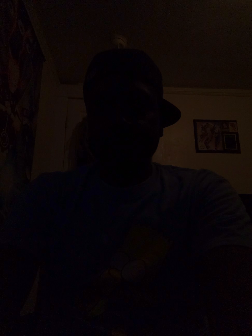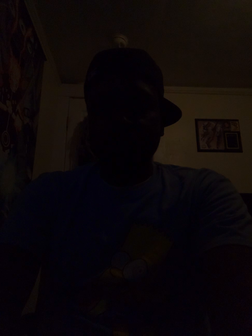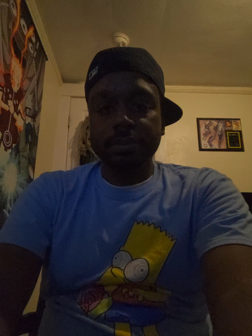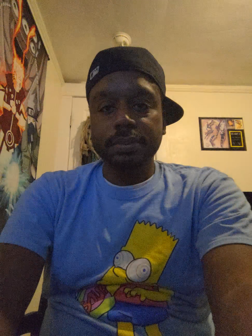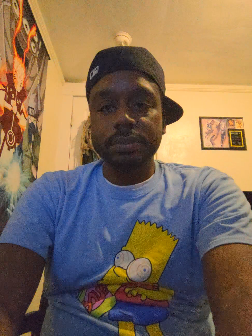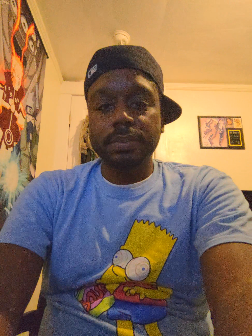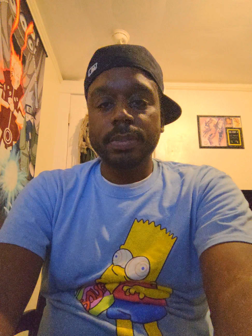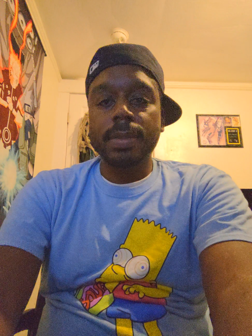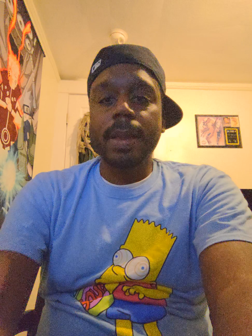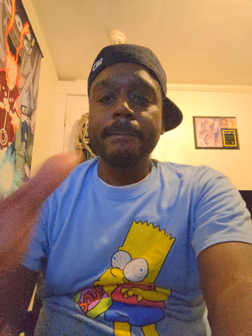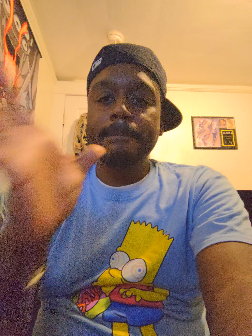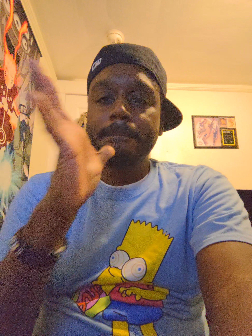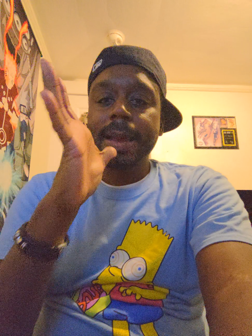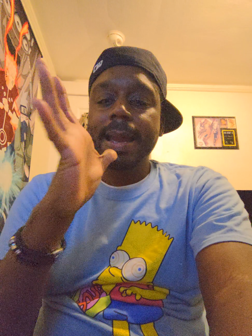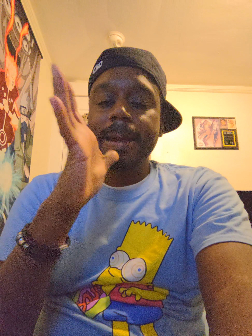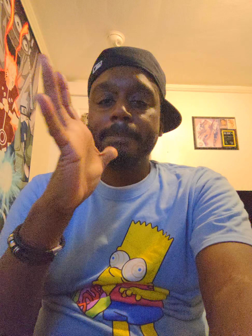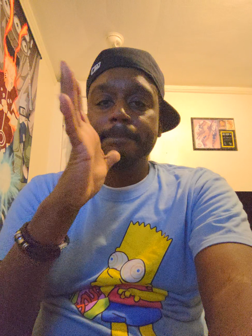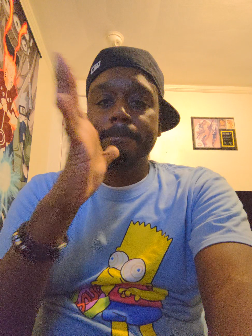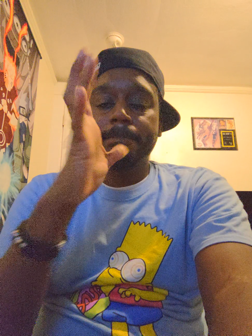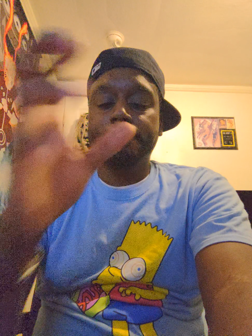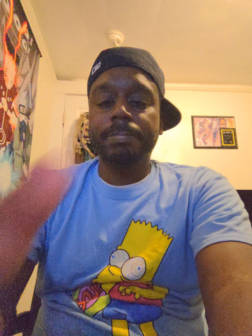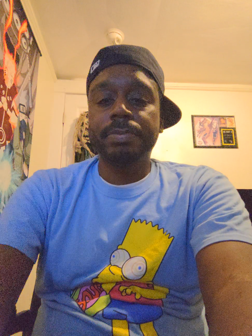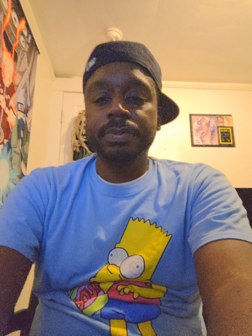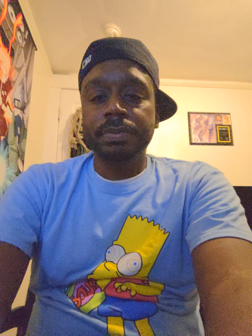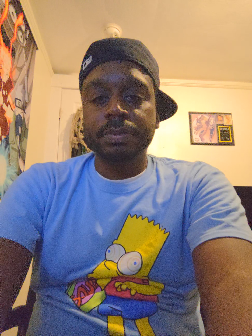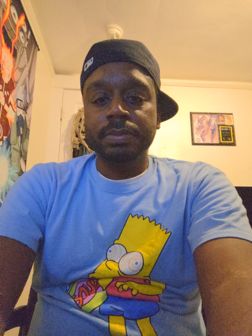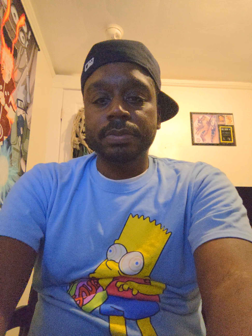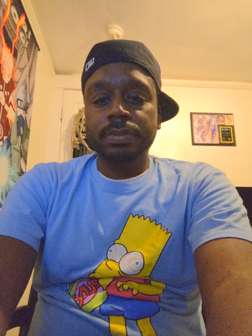mom